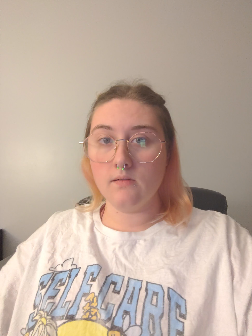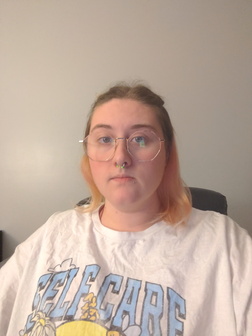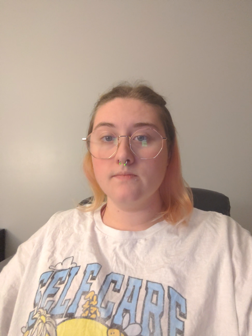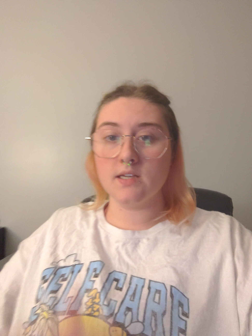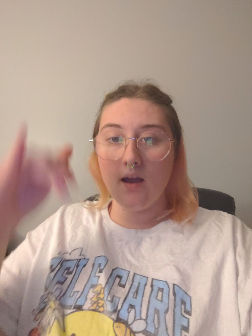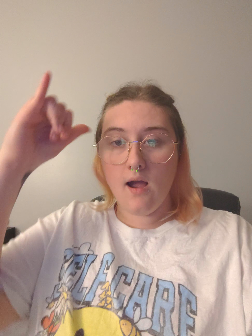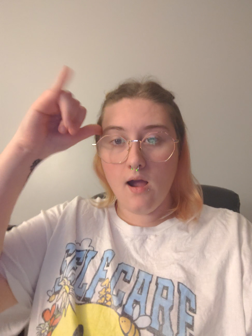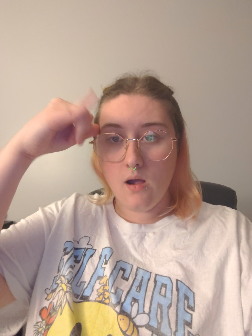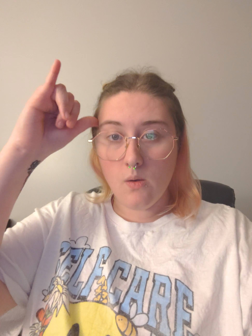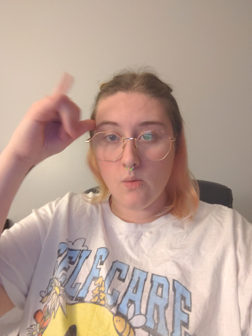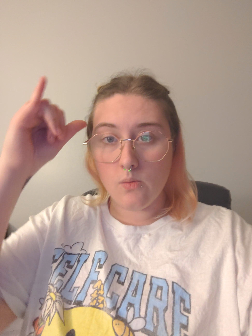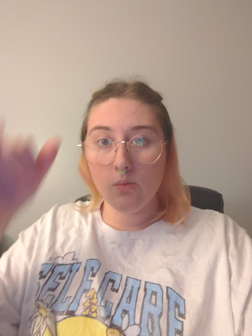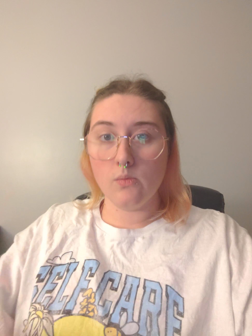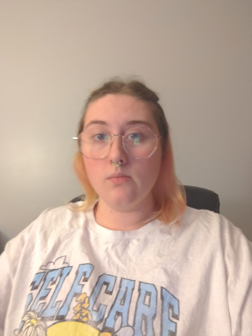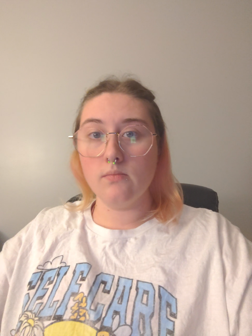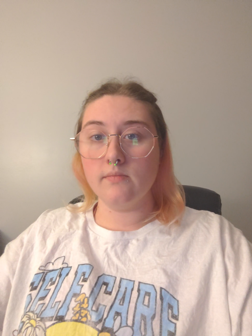cow